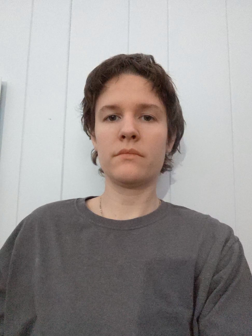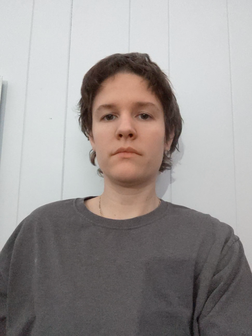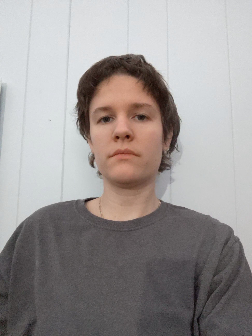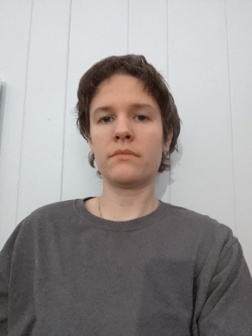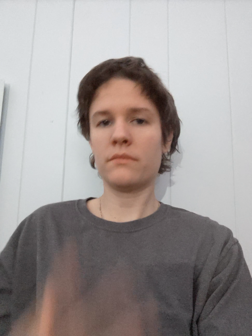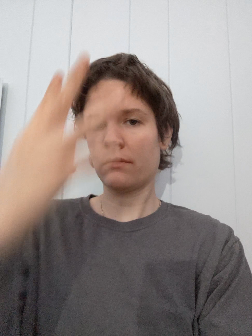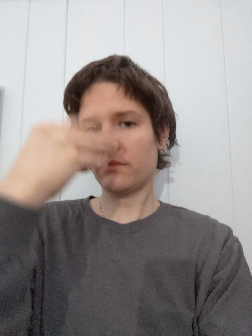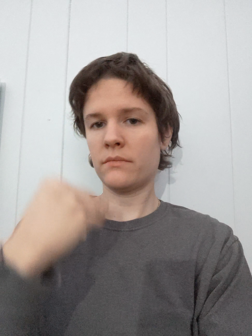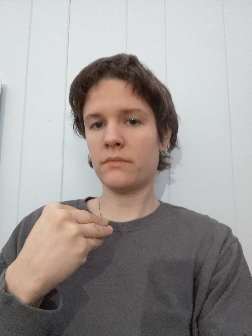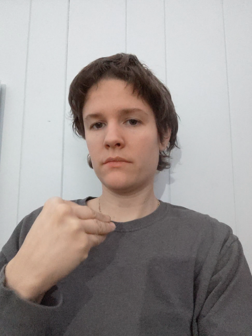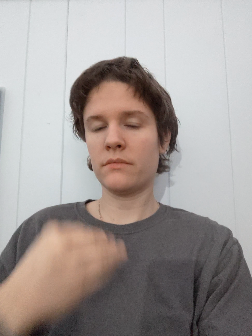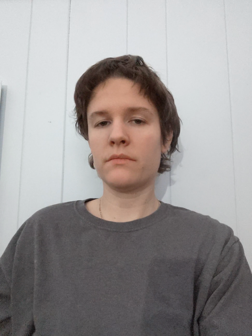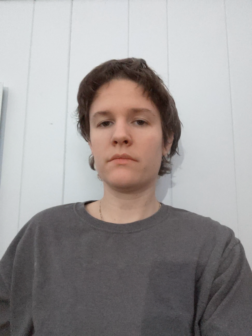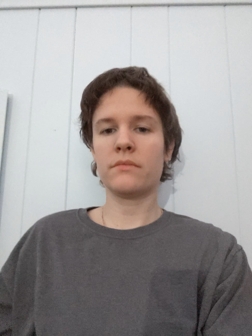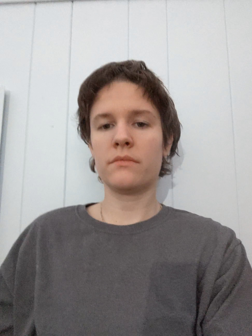sleep